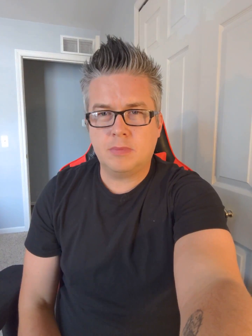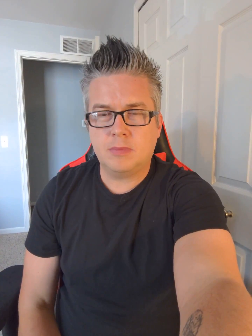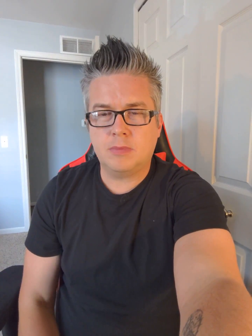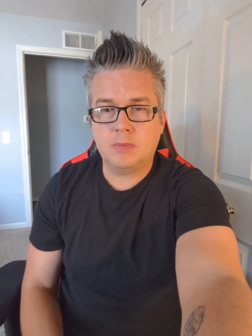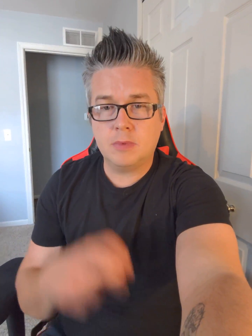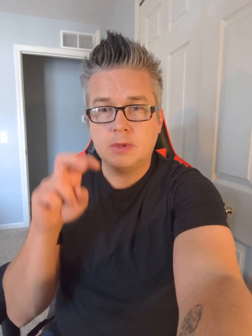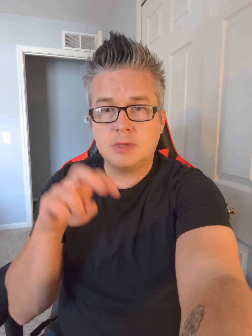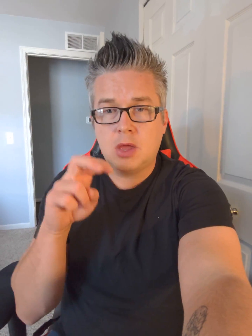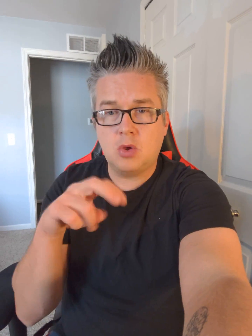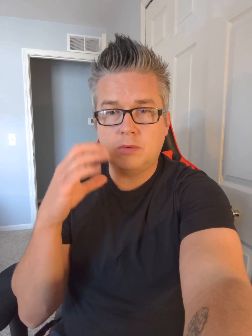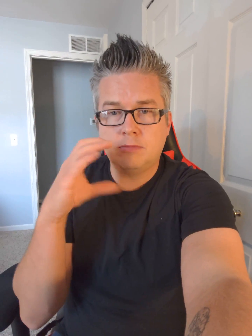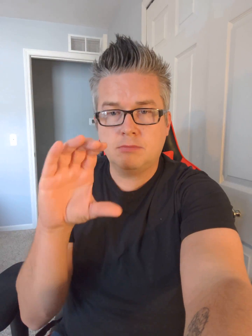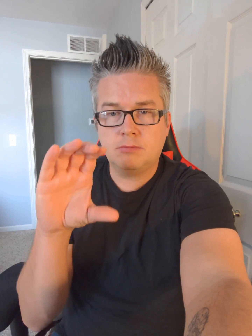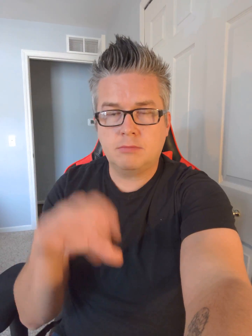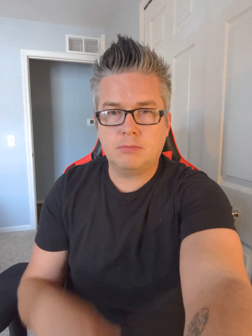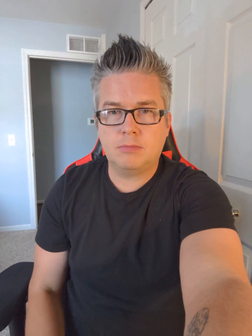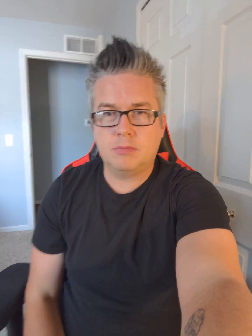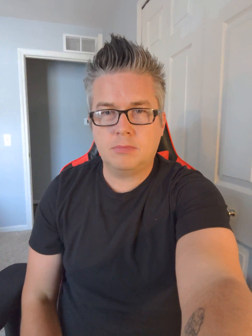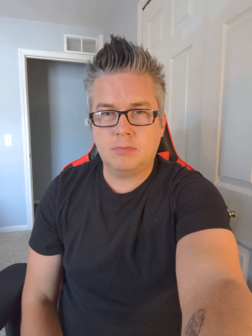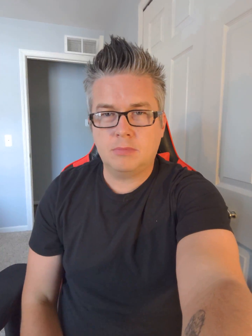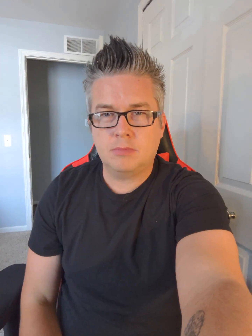potato chip